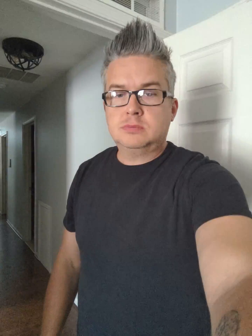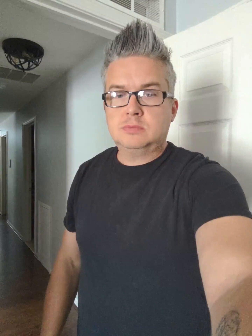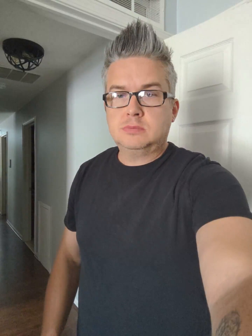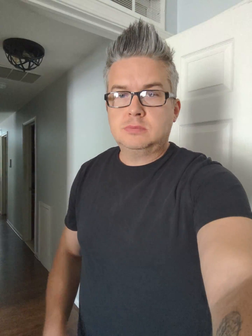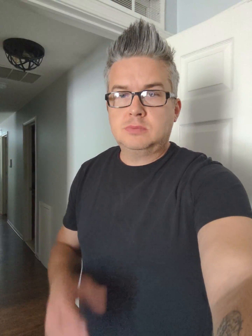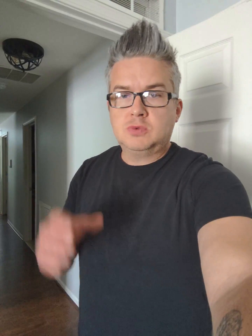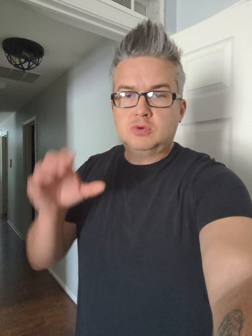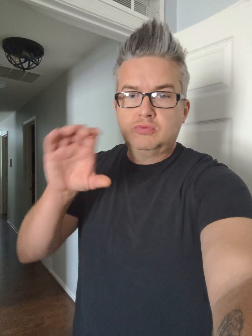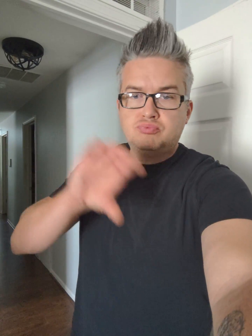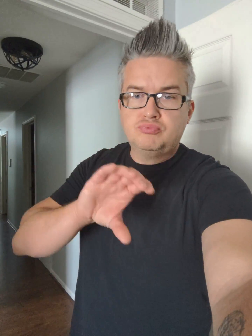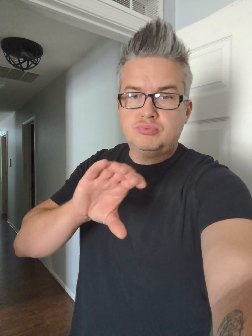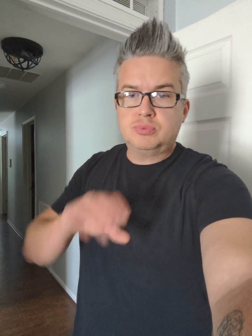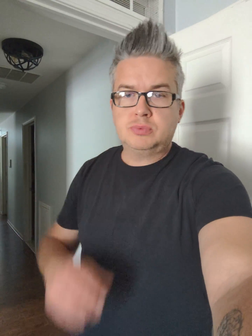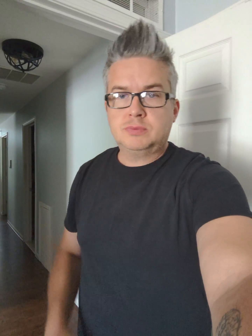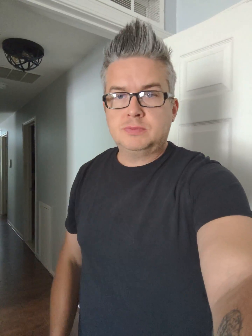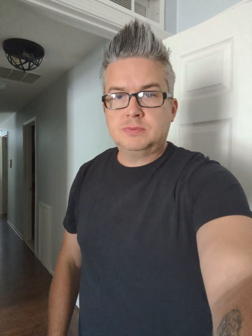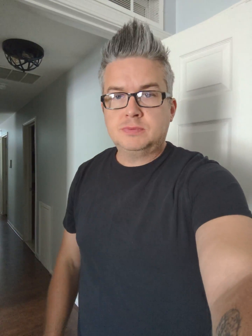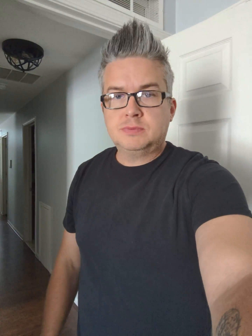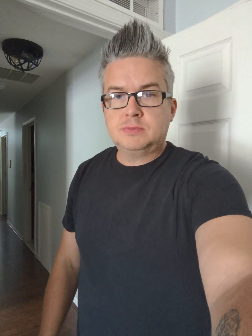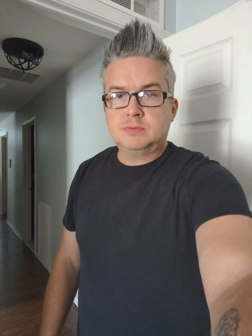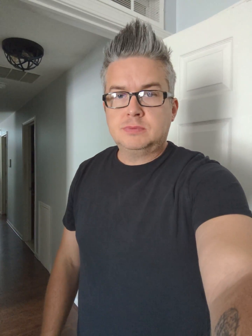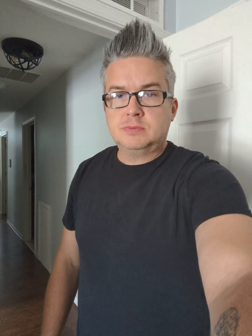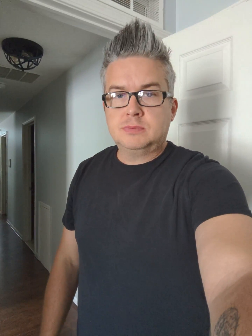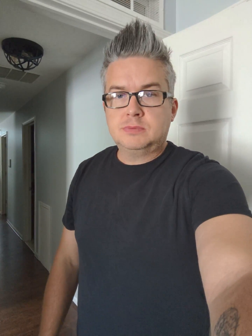pour